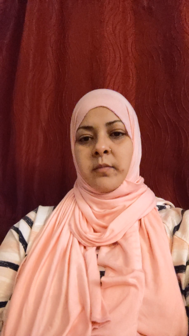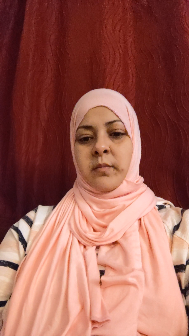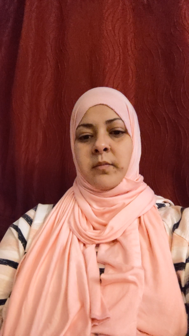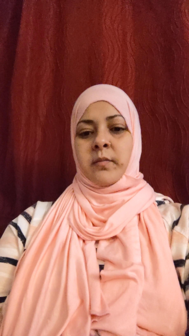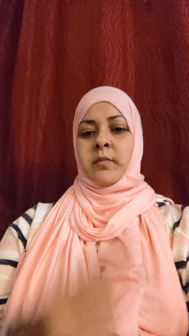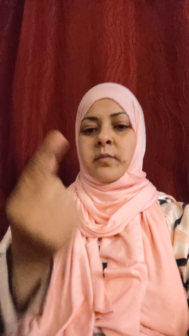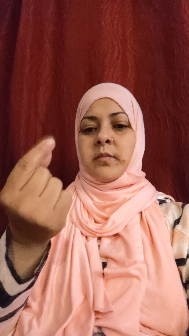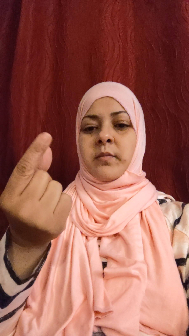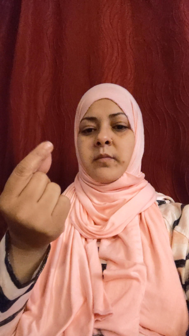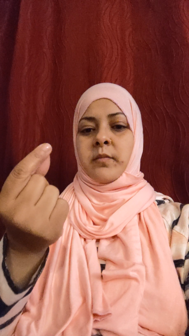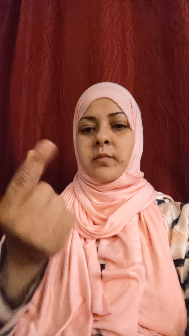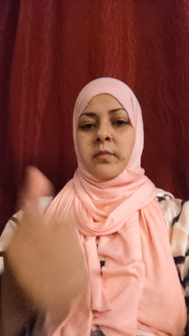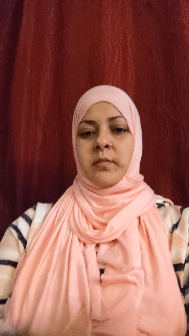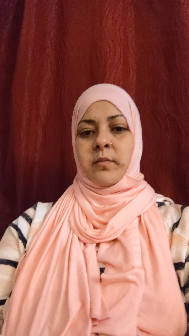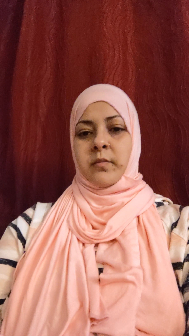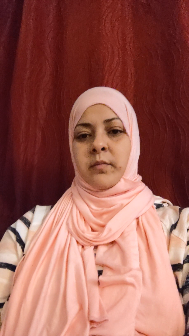do